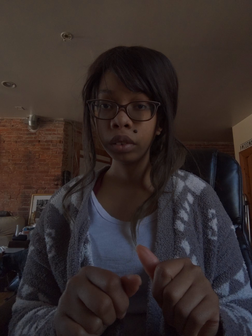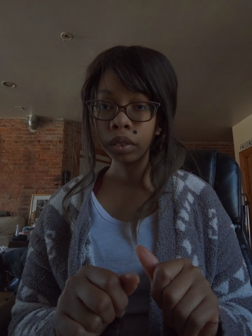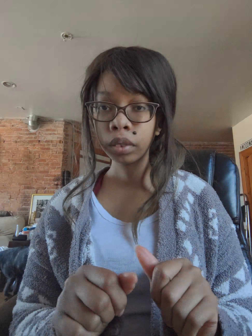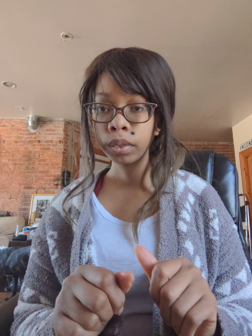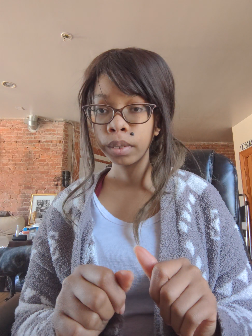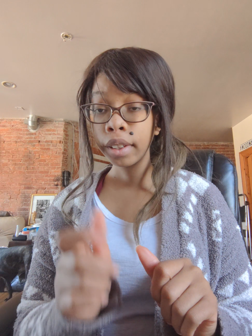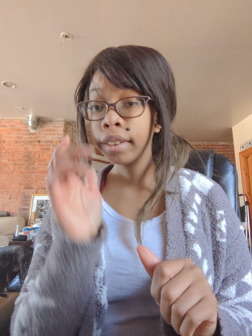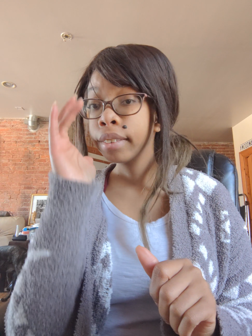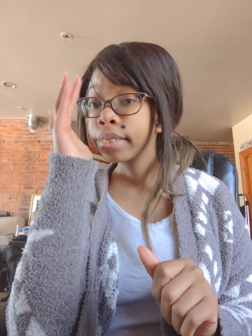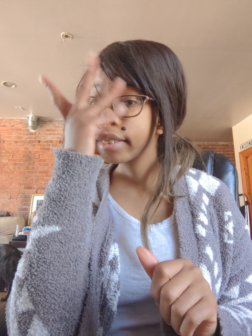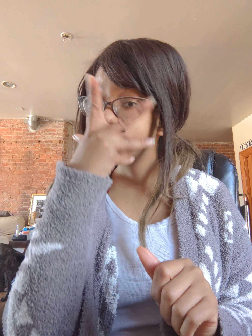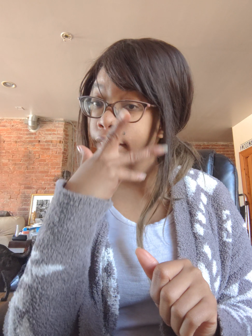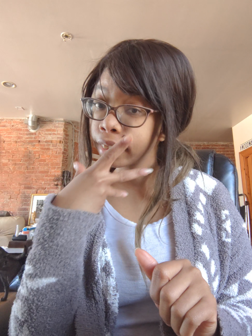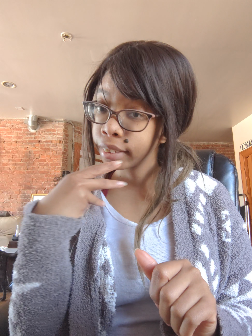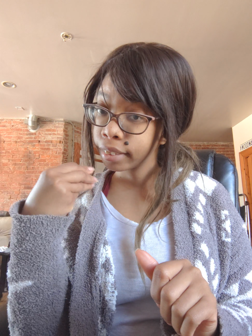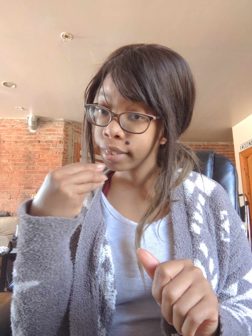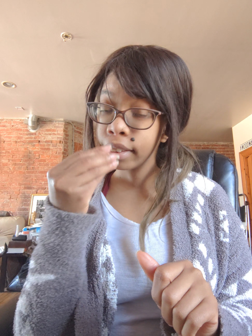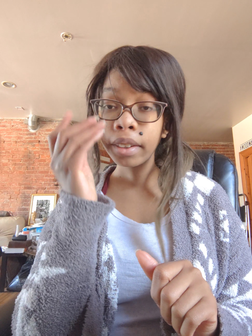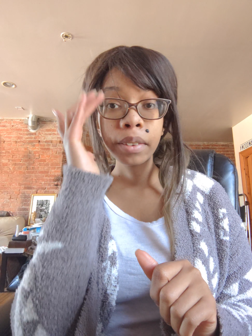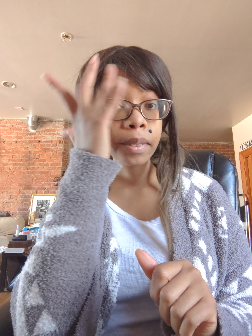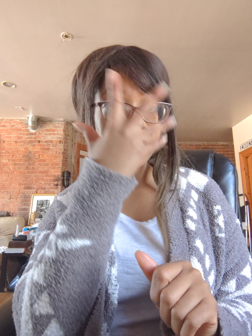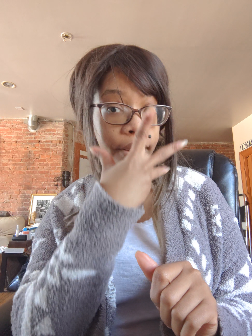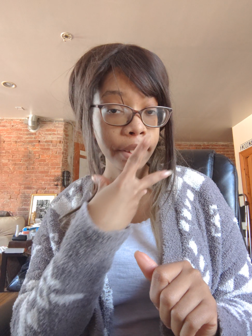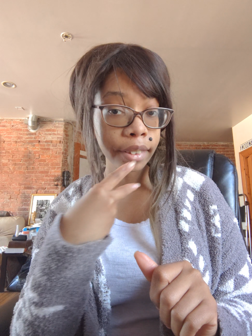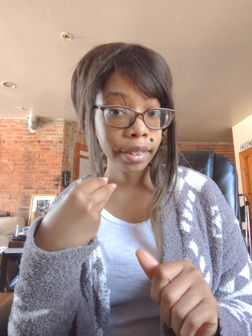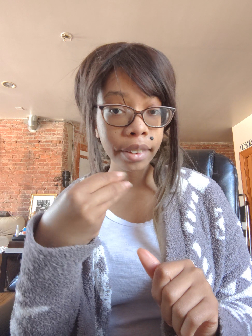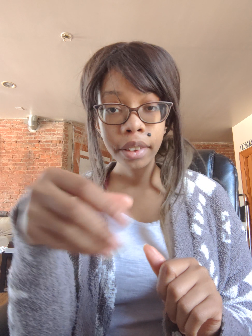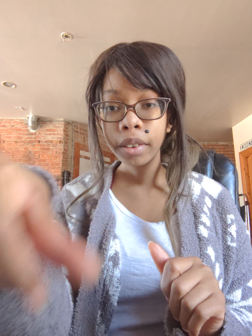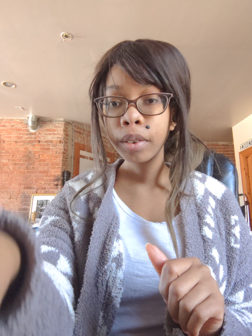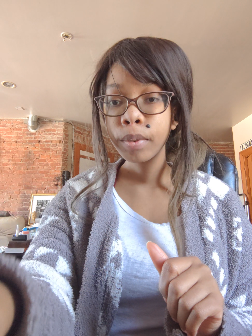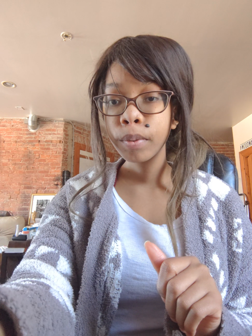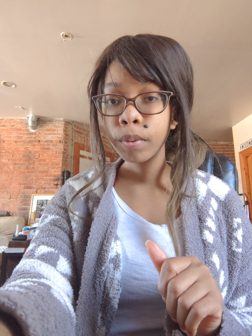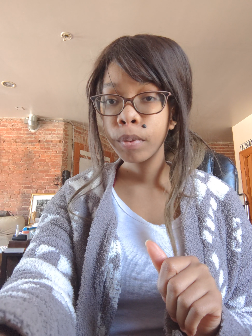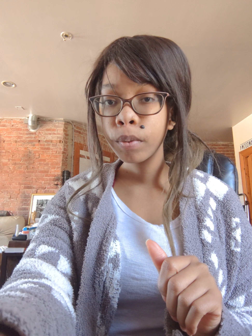pretty